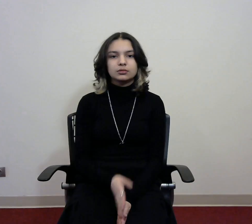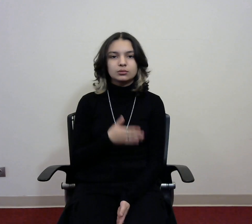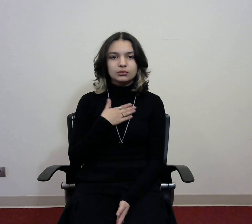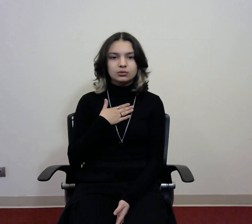mən